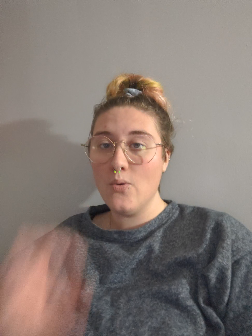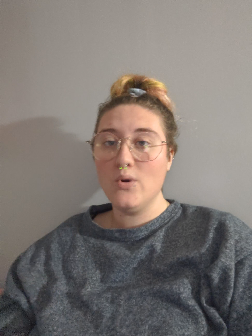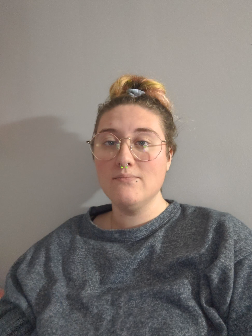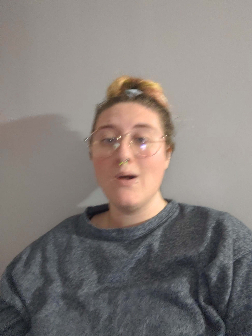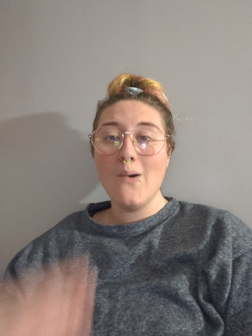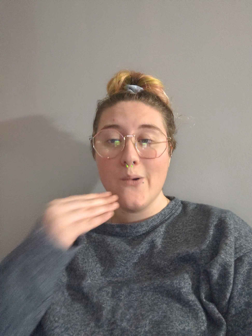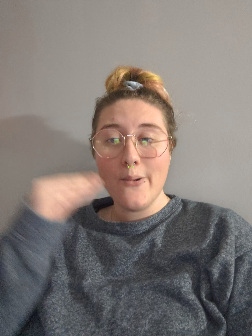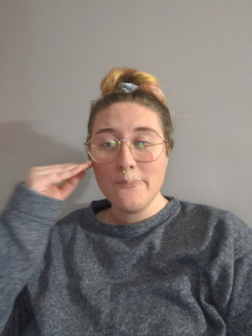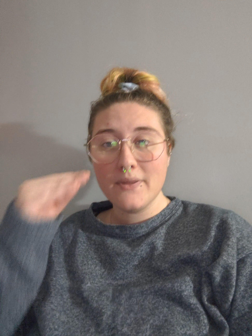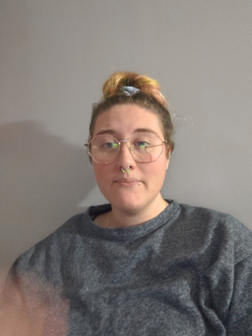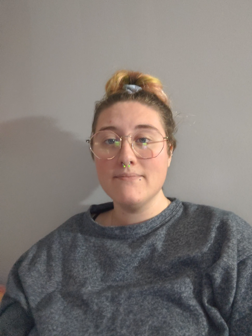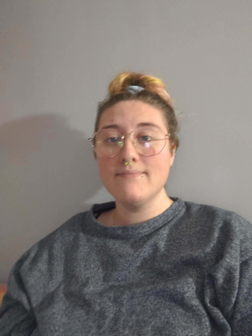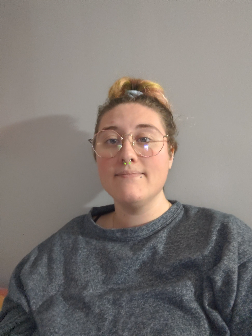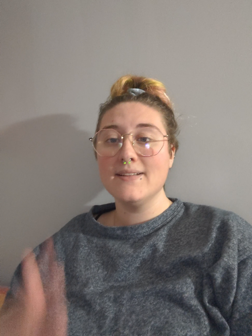home